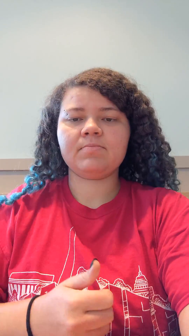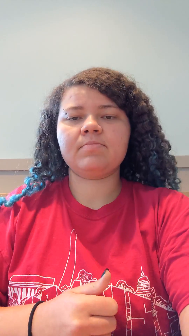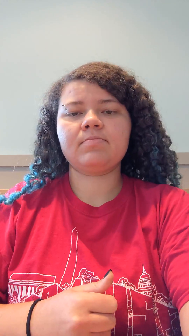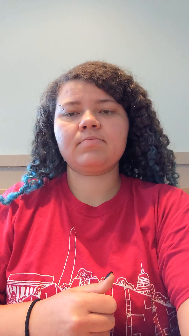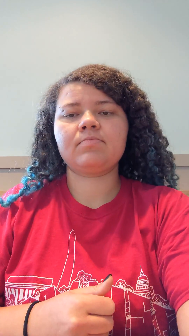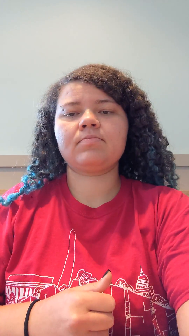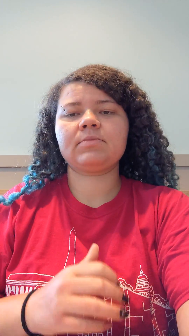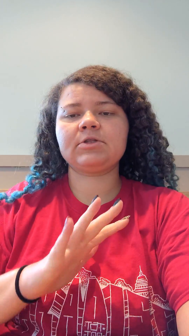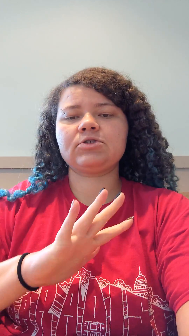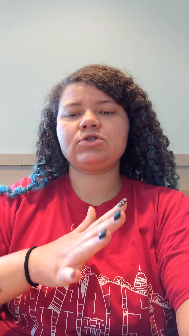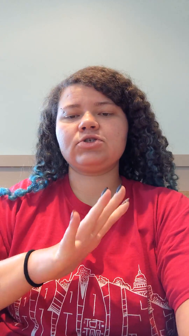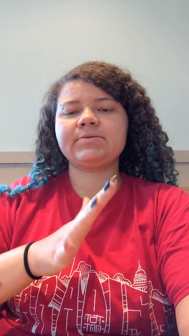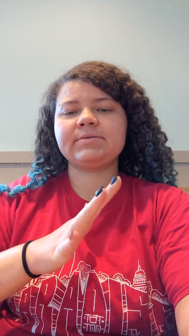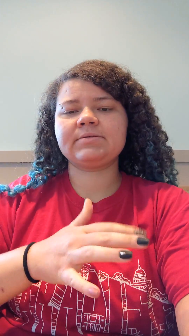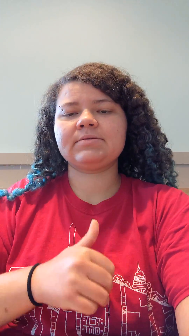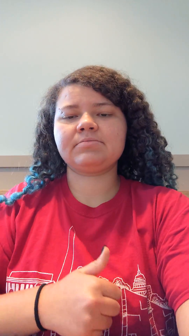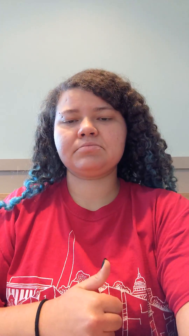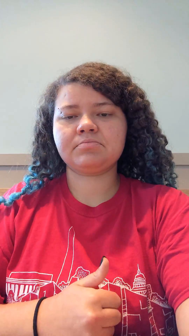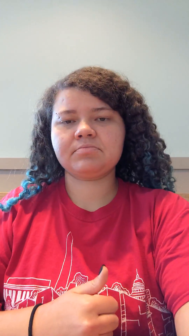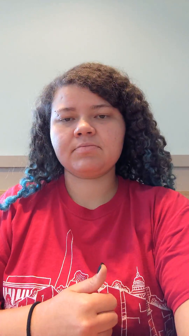cheese